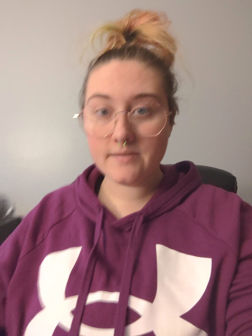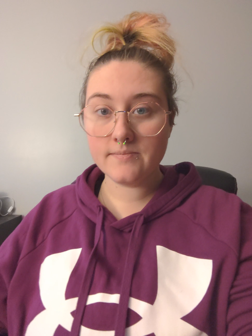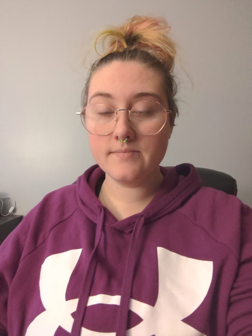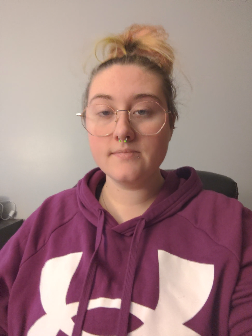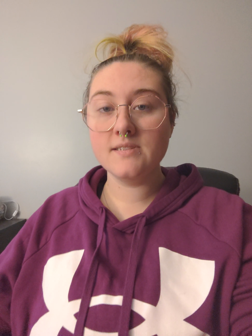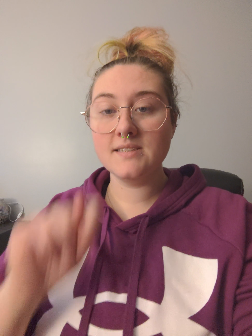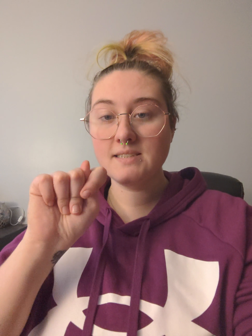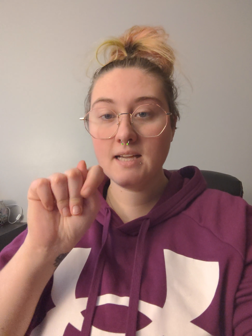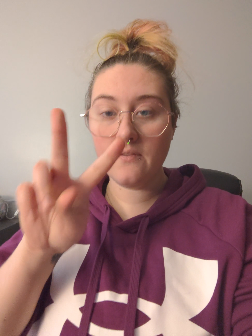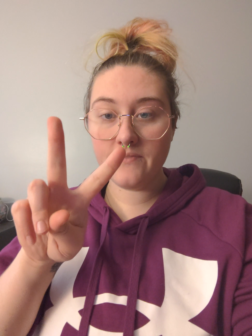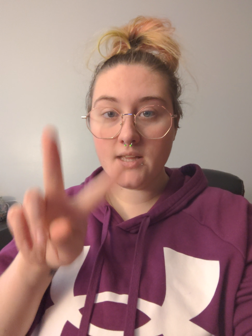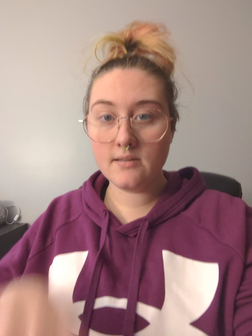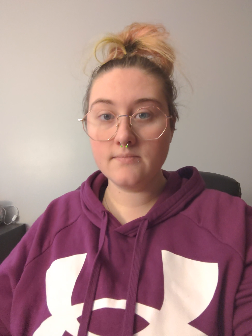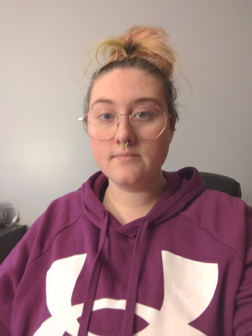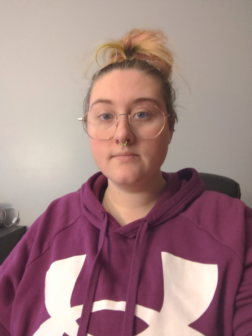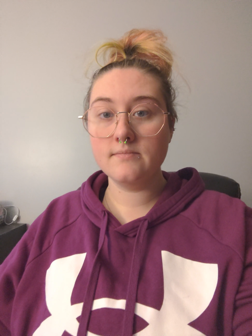TV